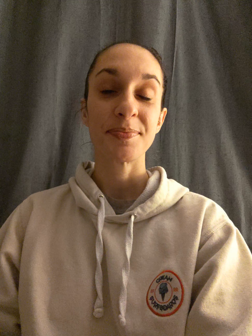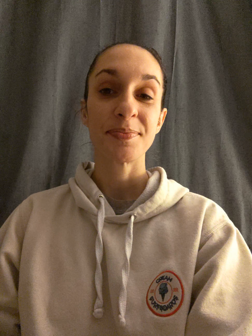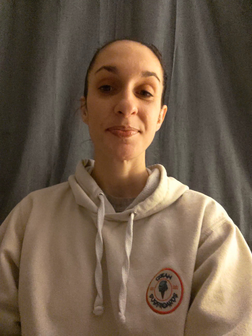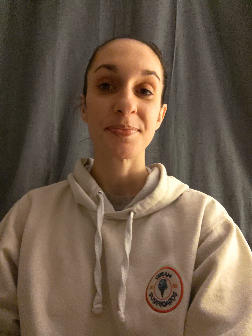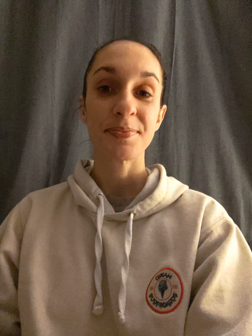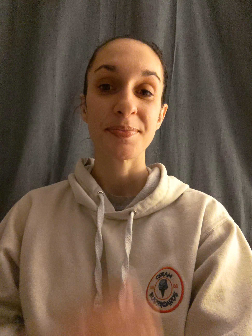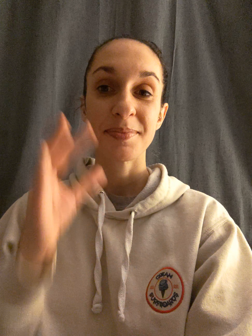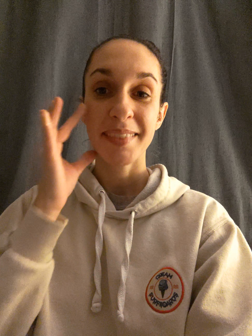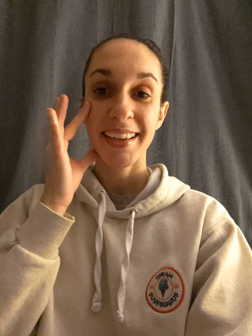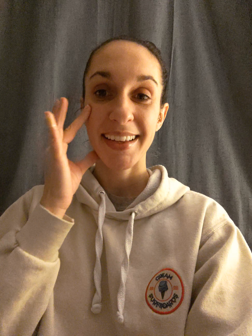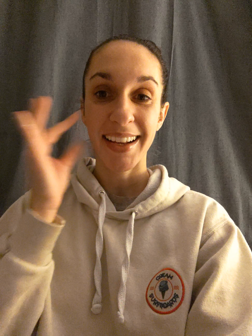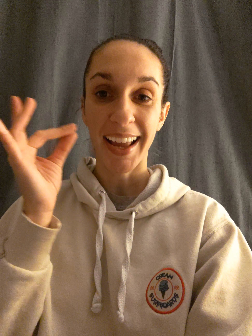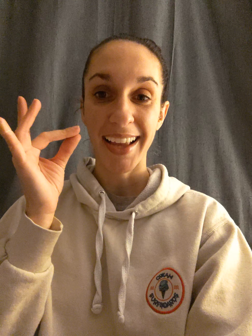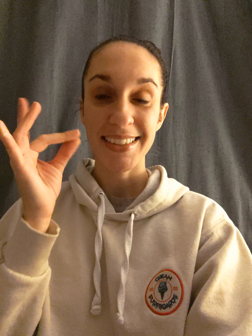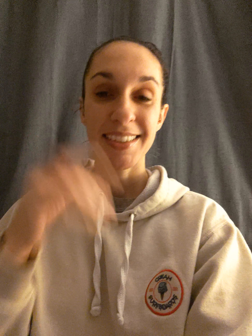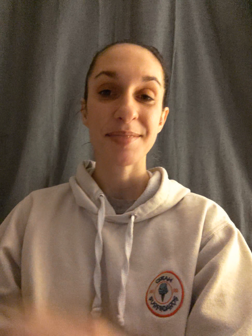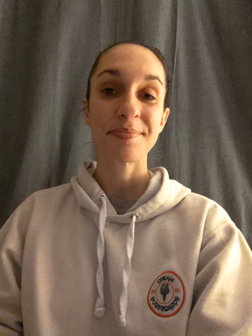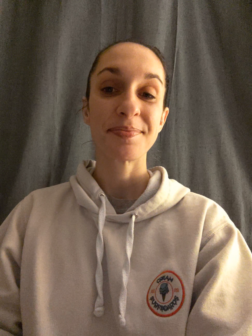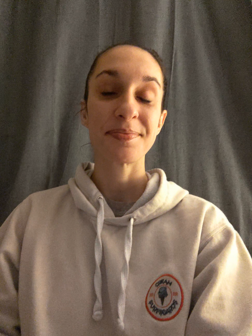cat